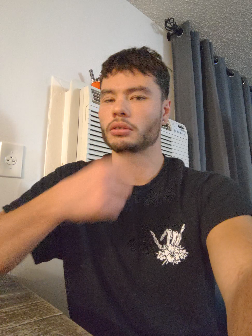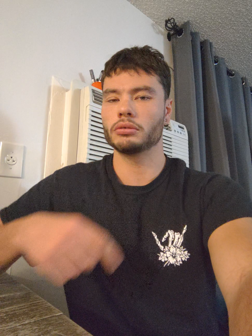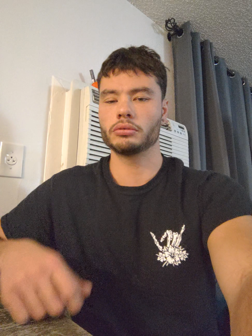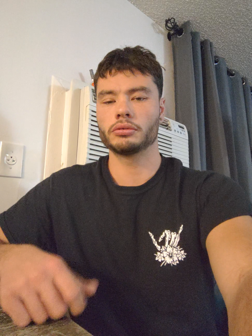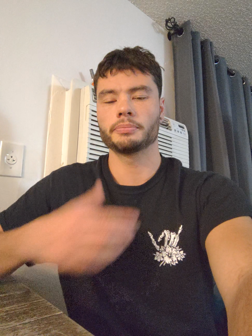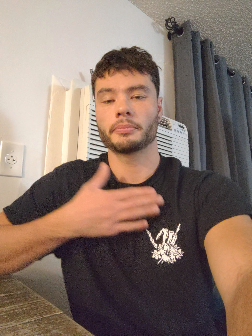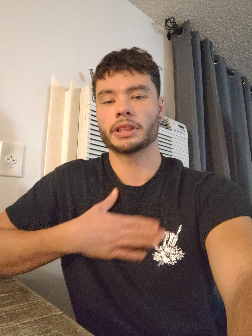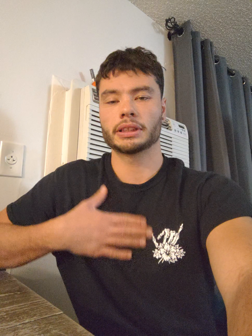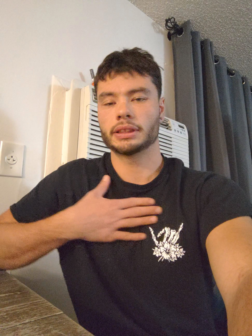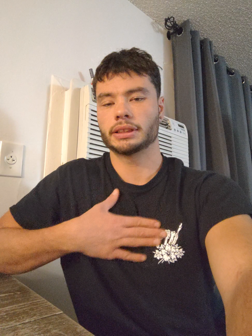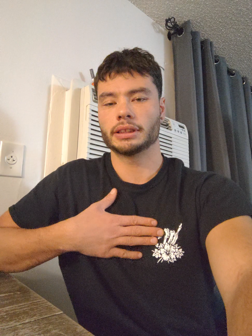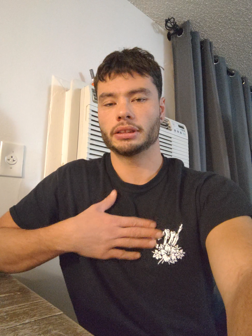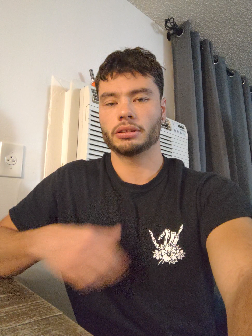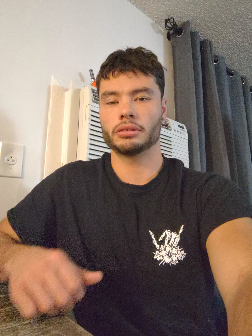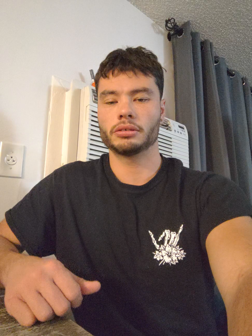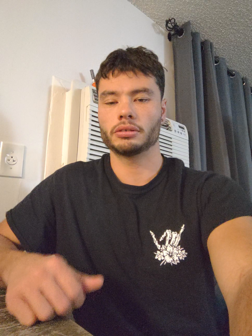please